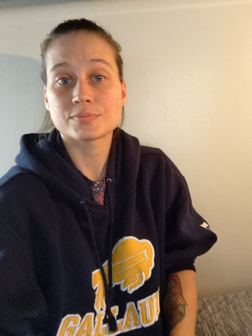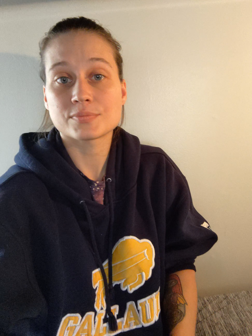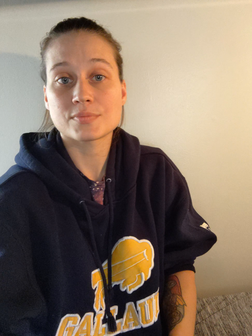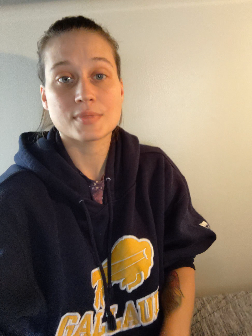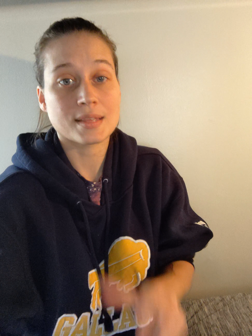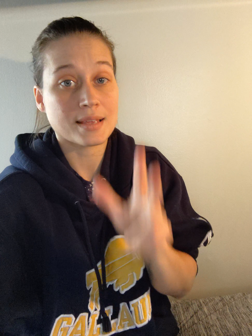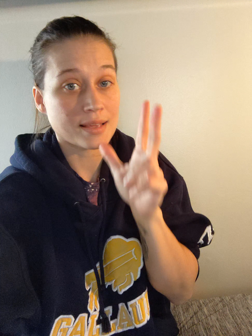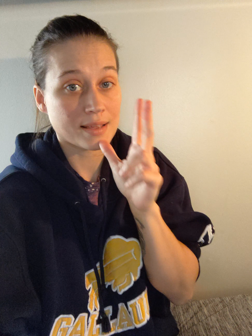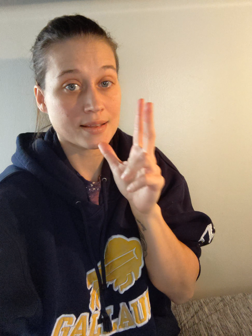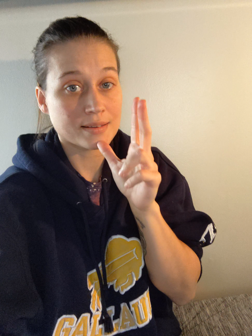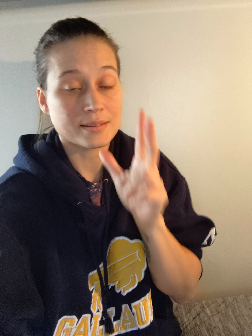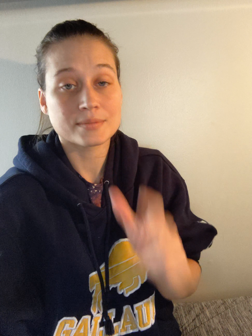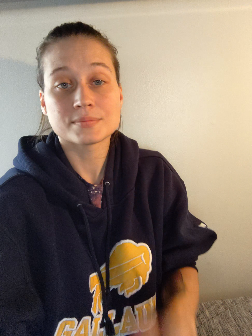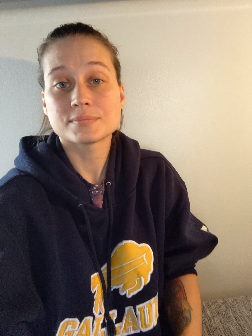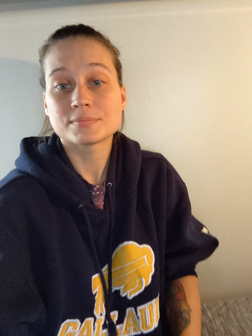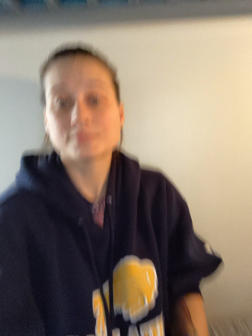hen